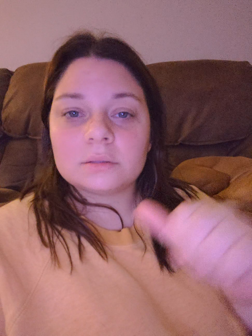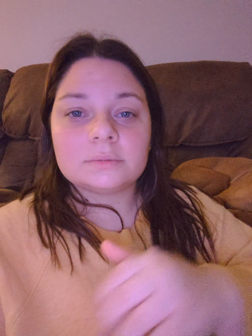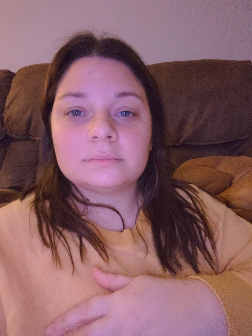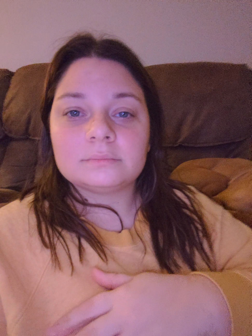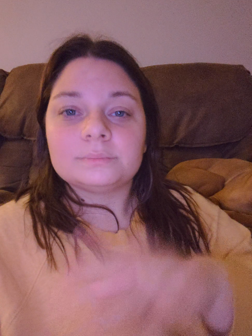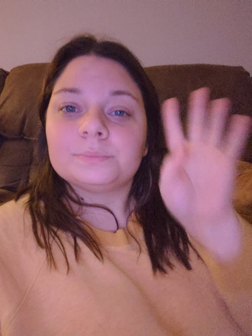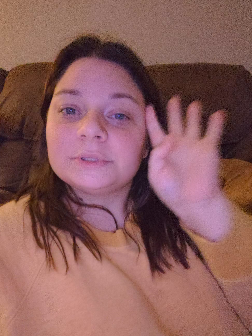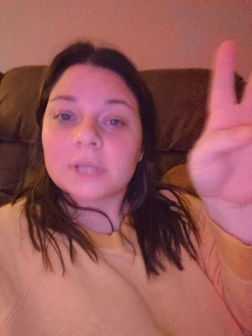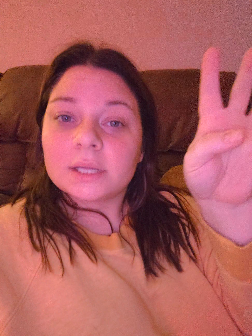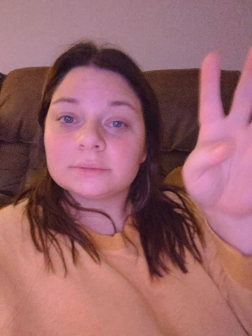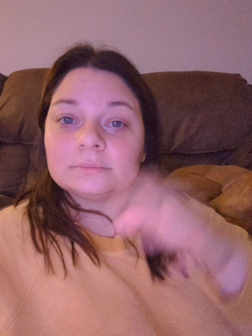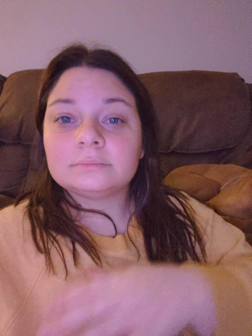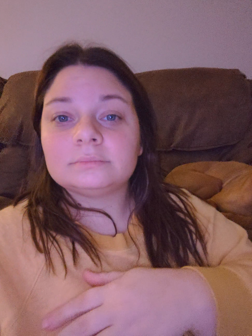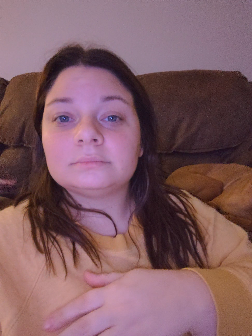pretend